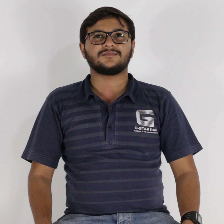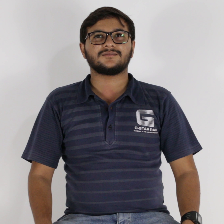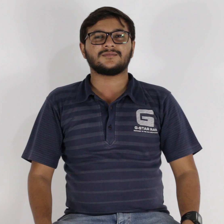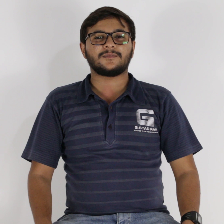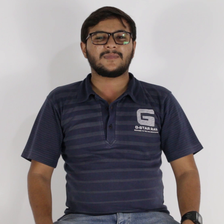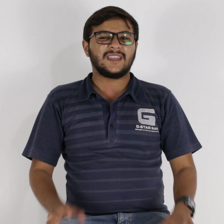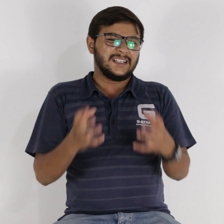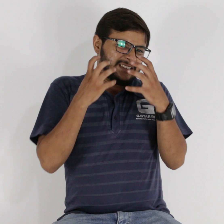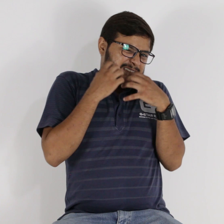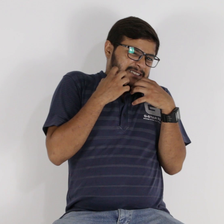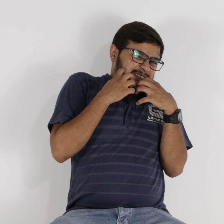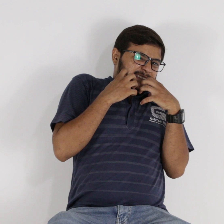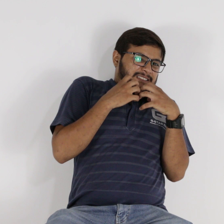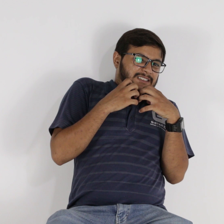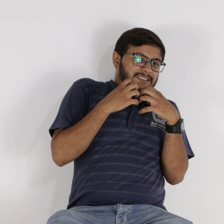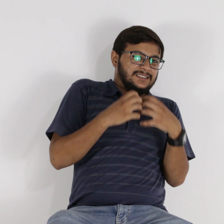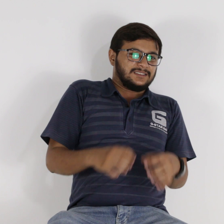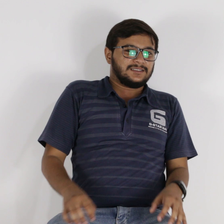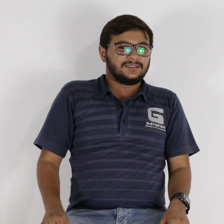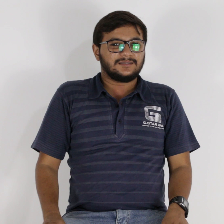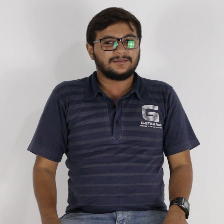scared